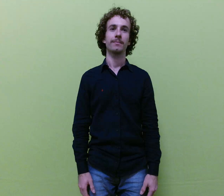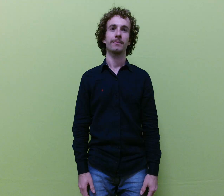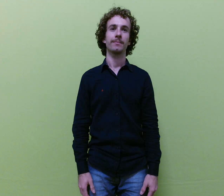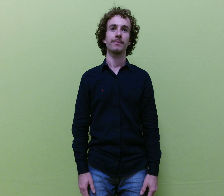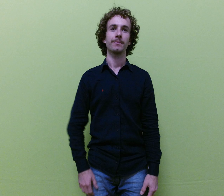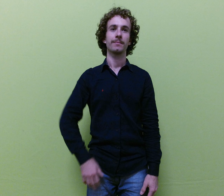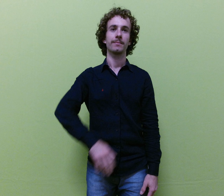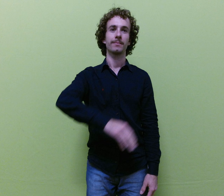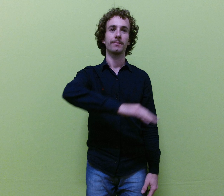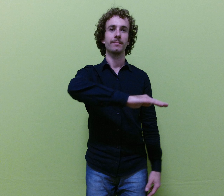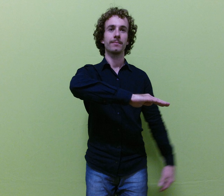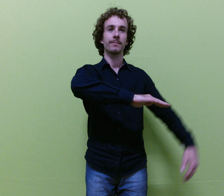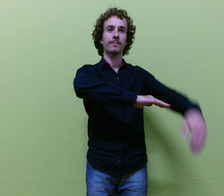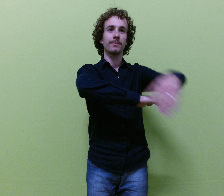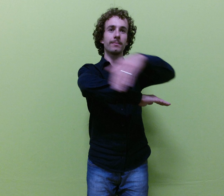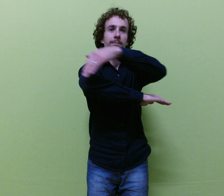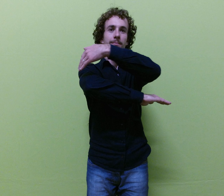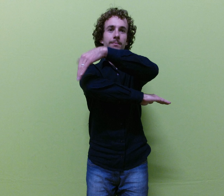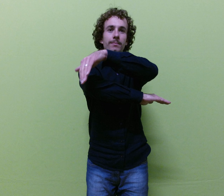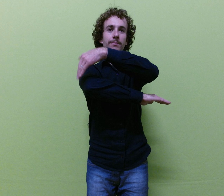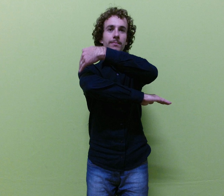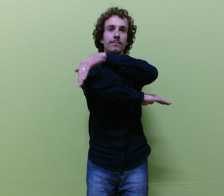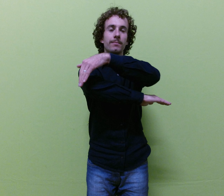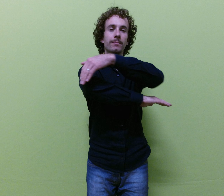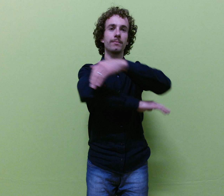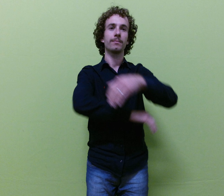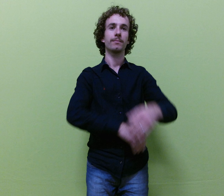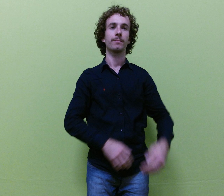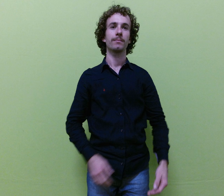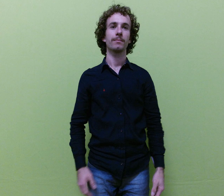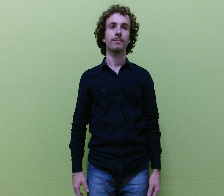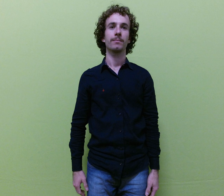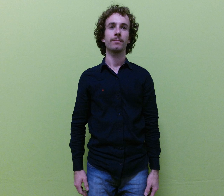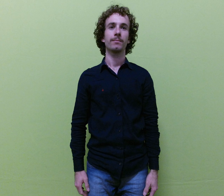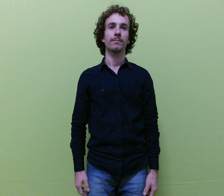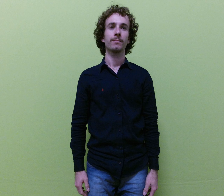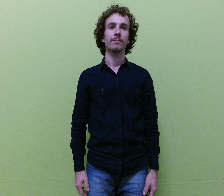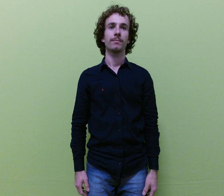esquina